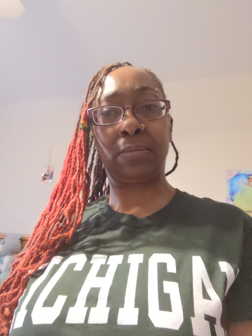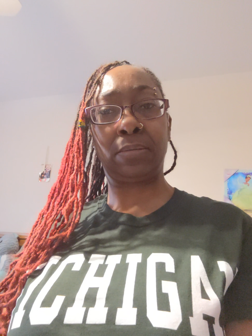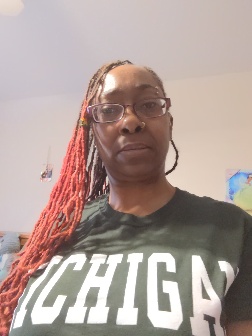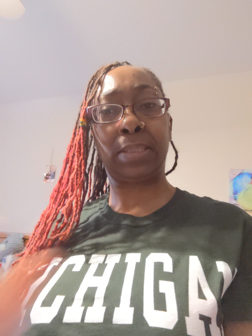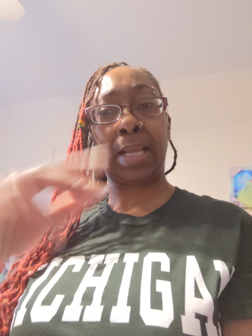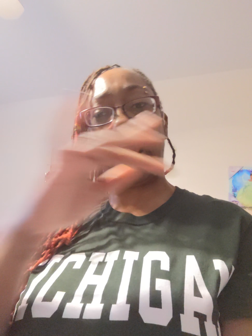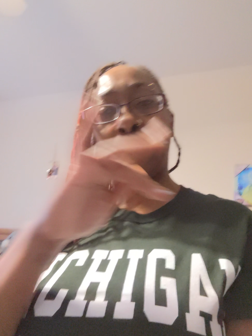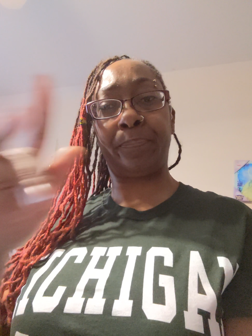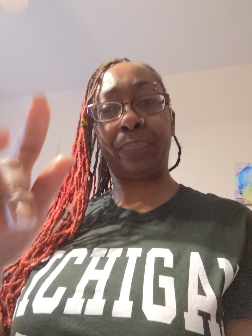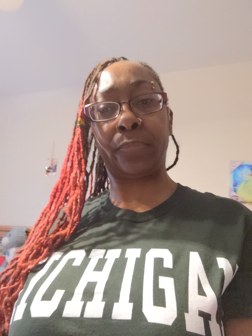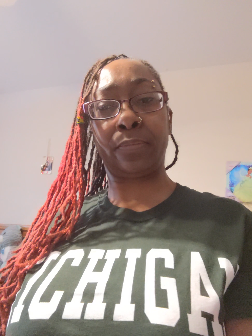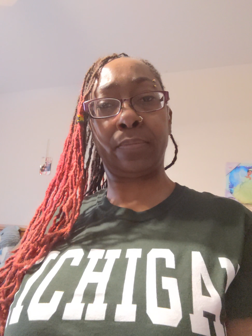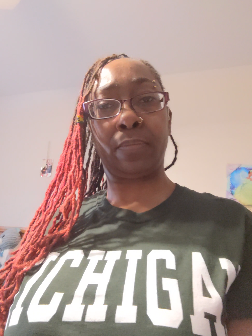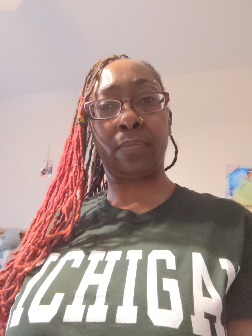empty